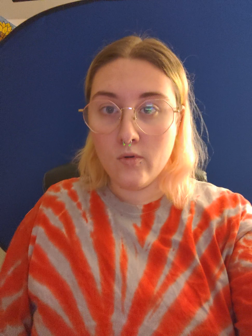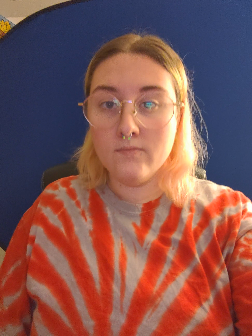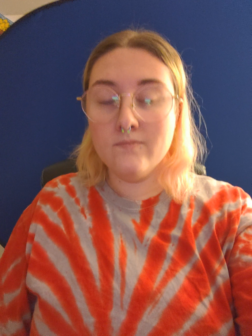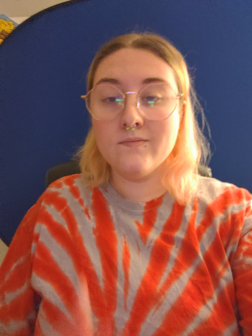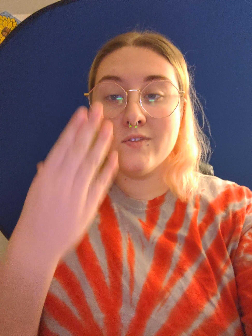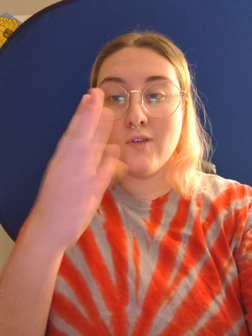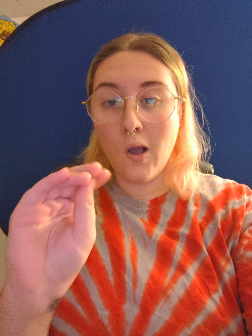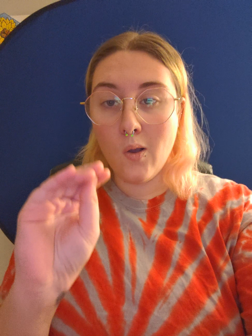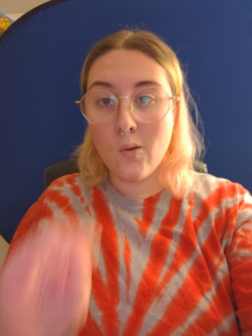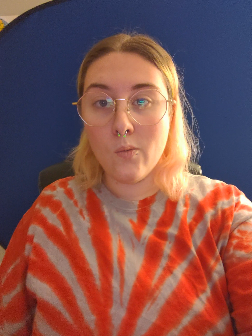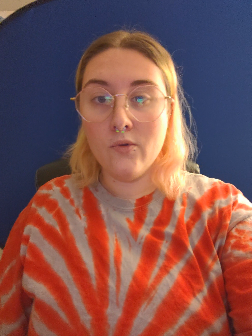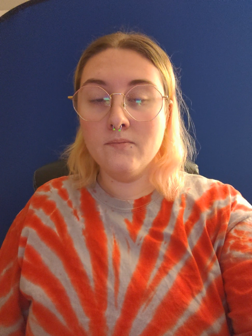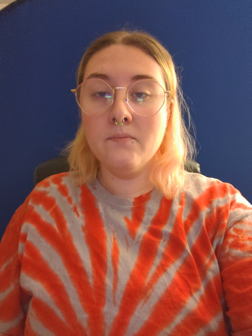go